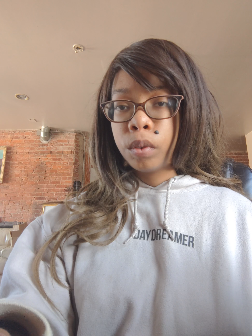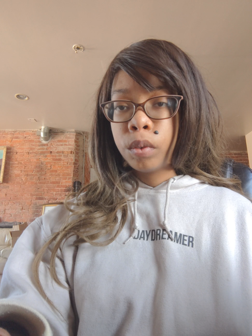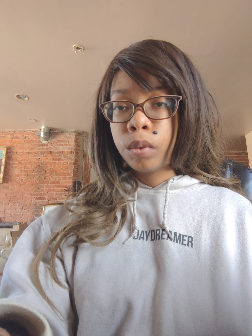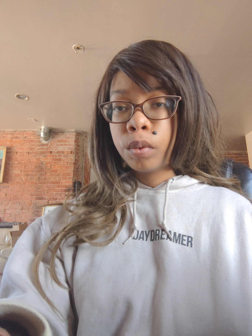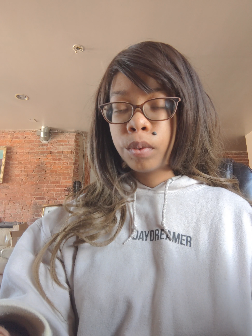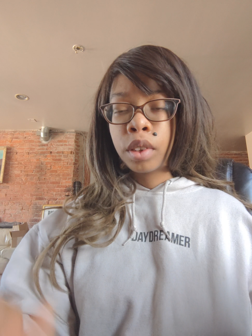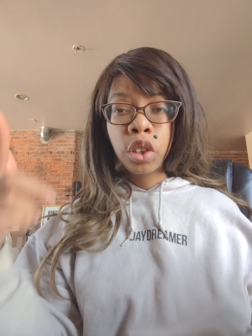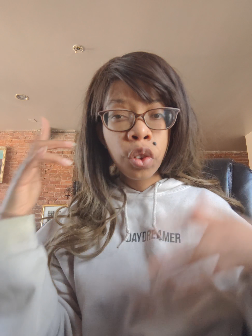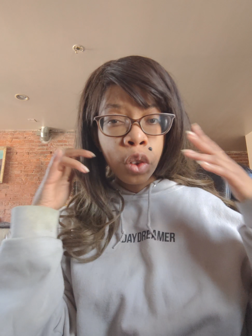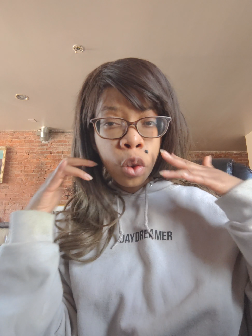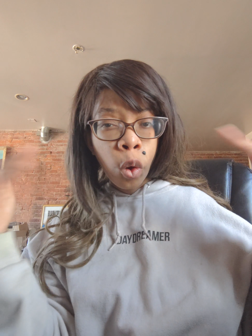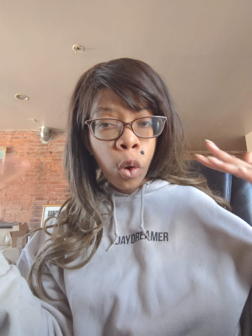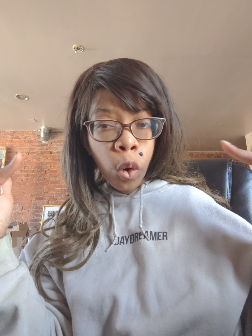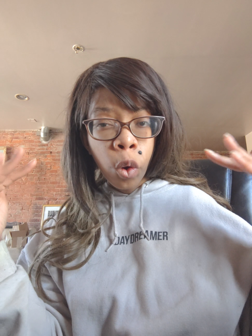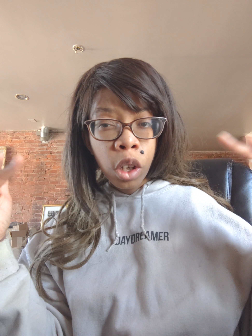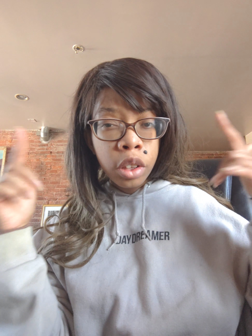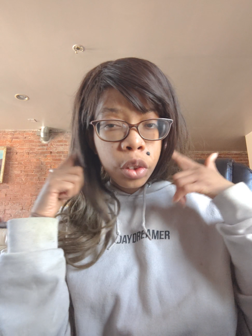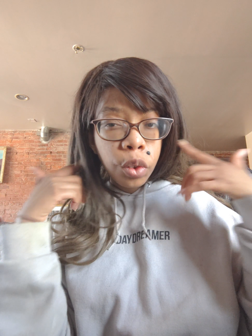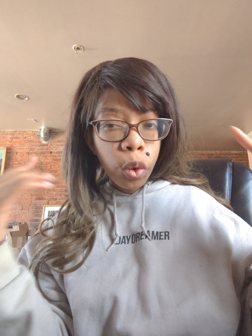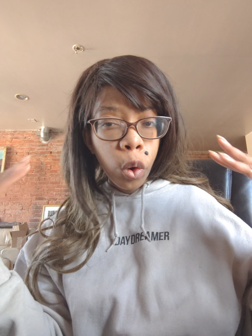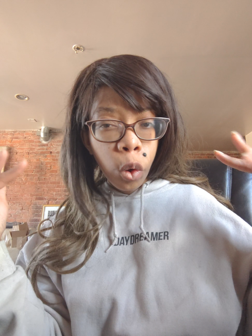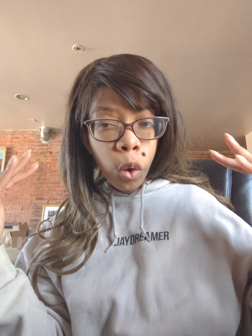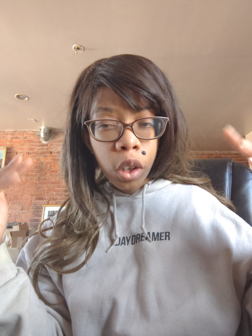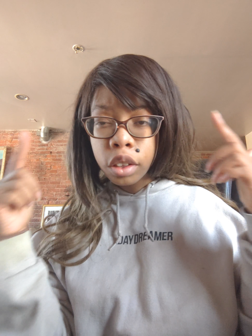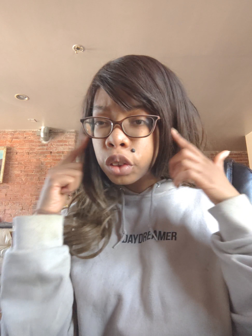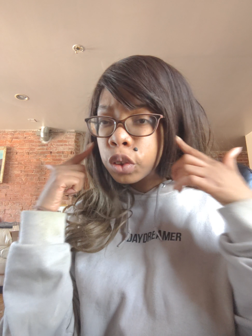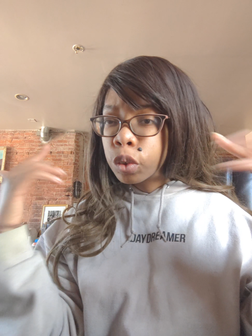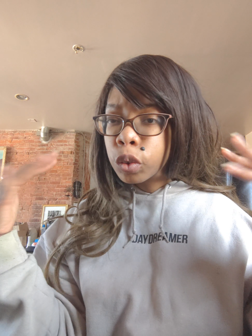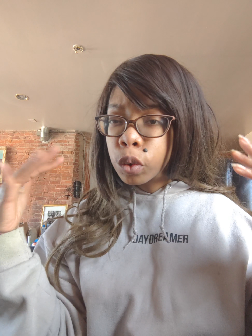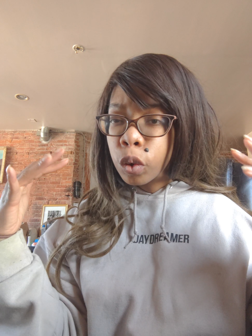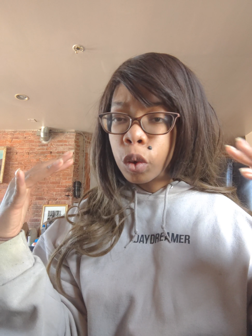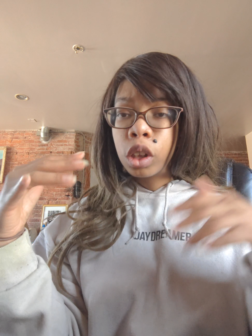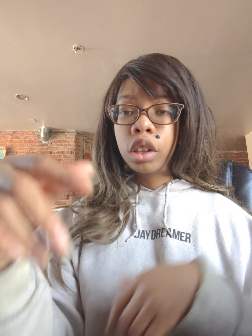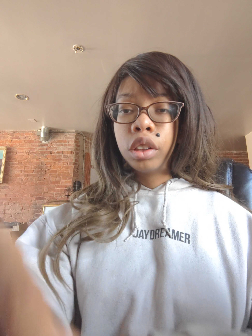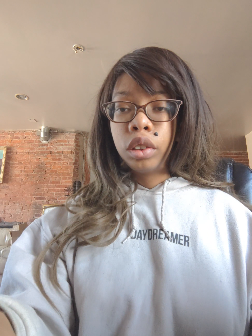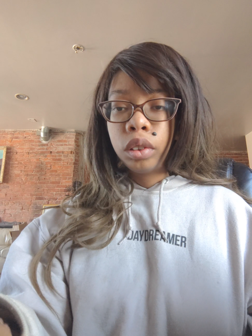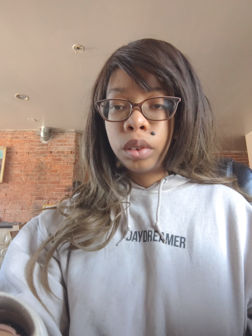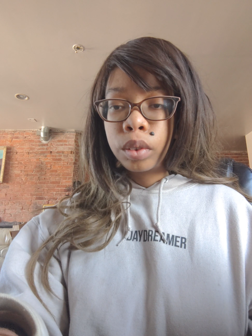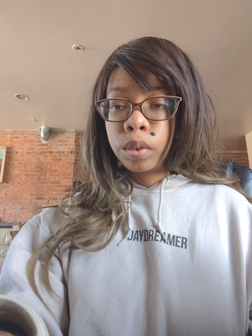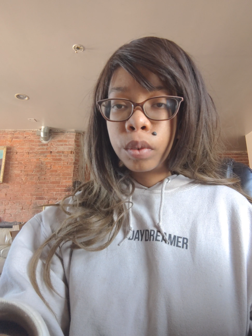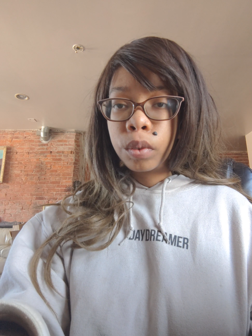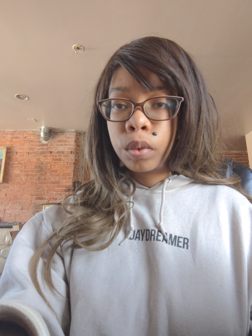noisy